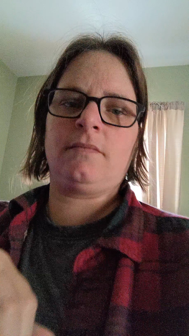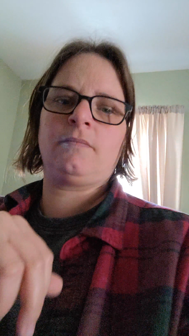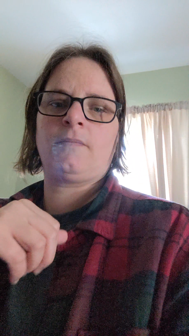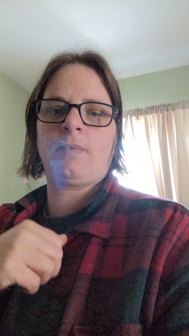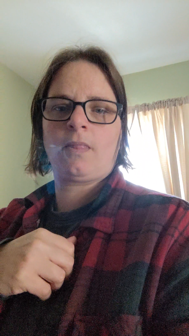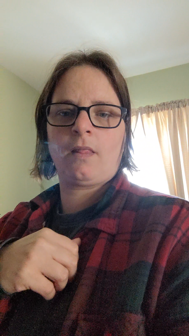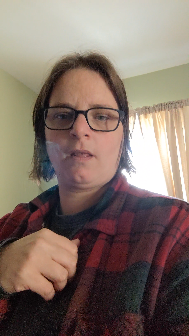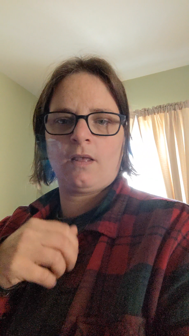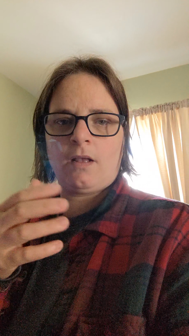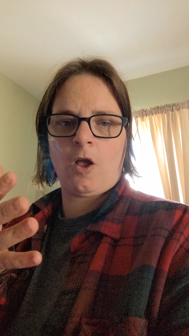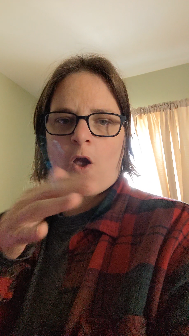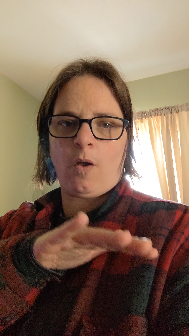cover